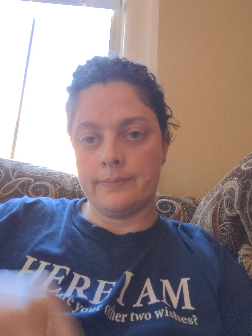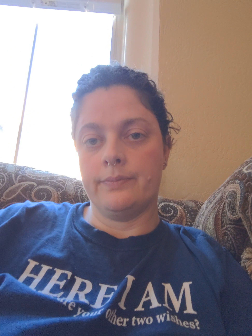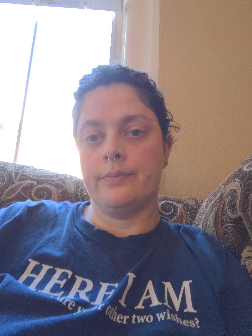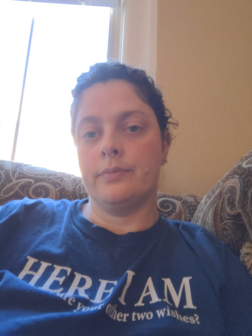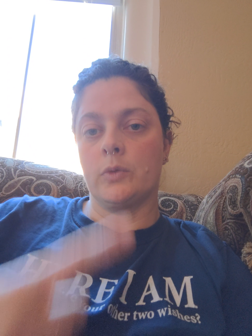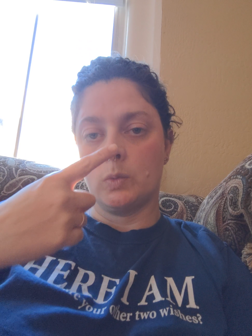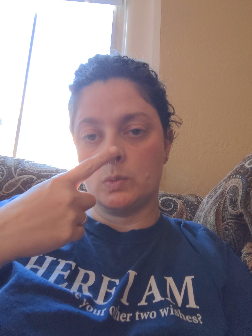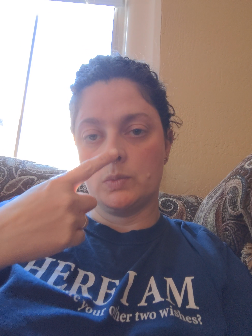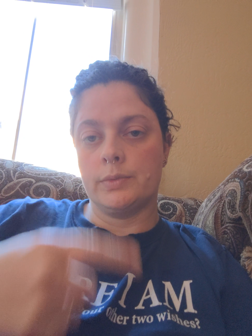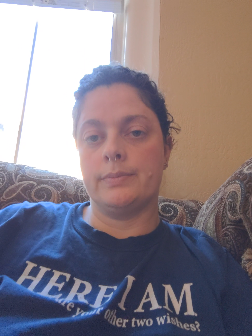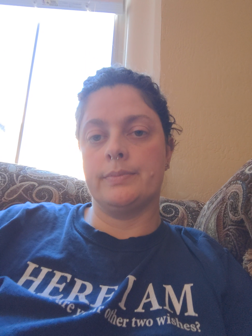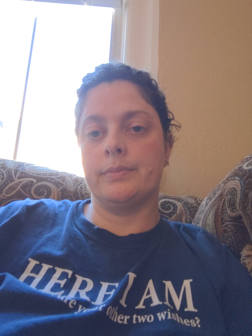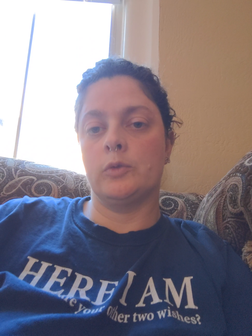nose